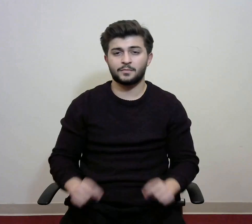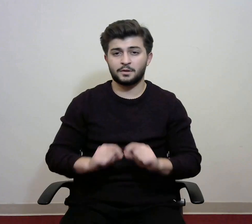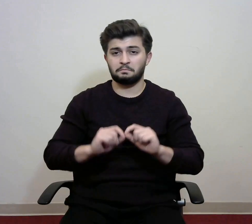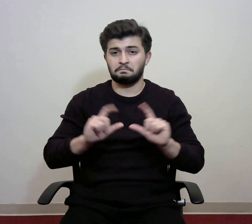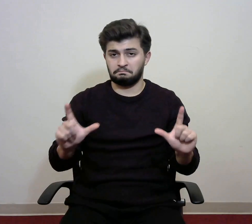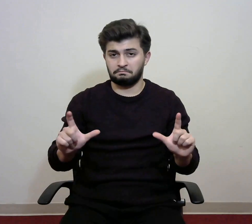məktəb